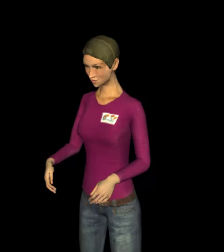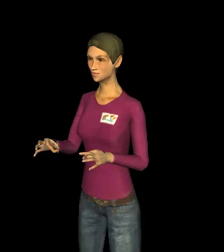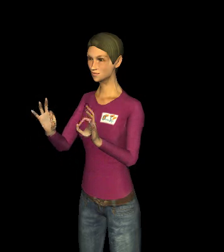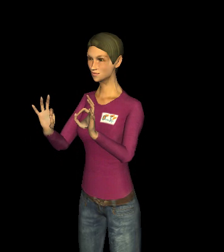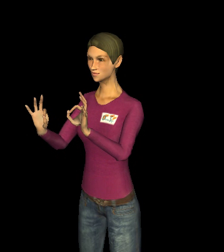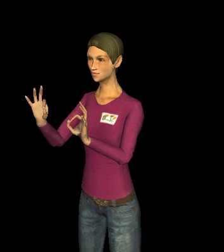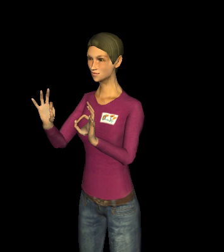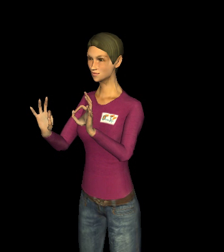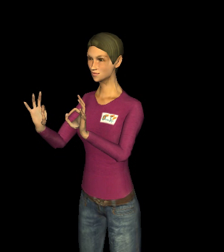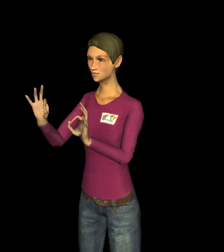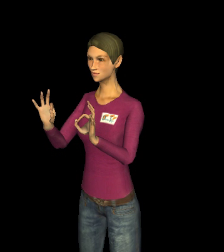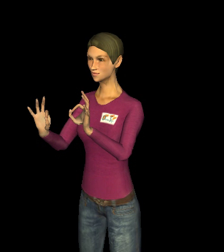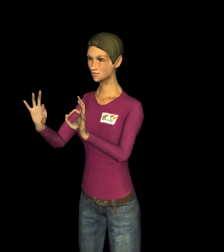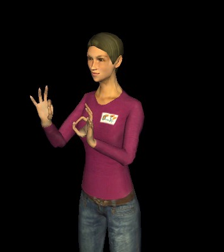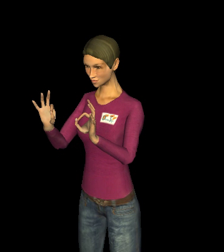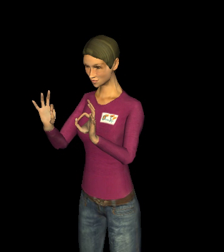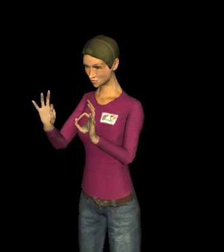الآنسة